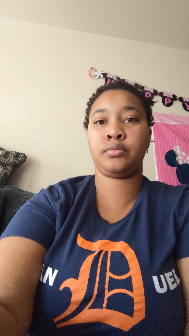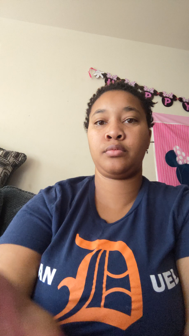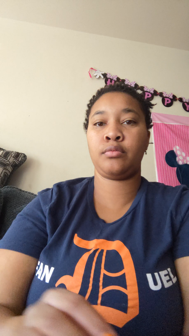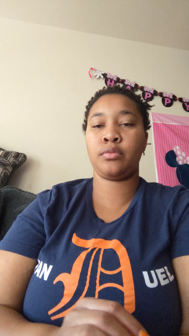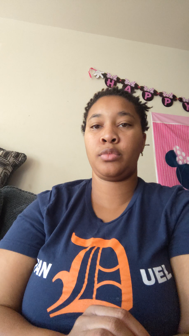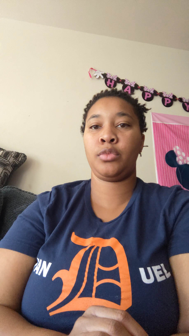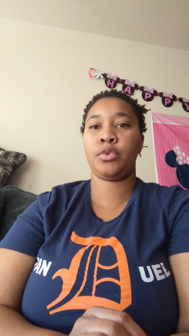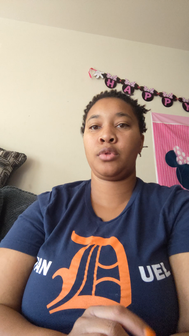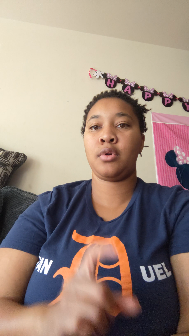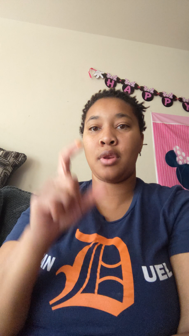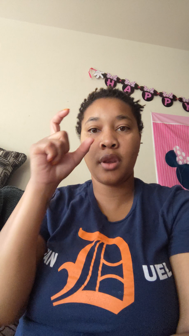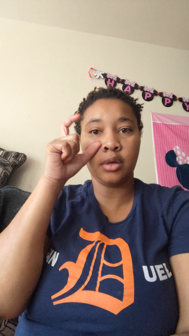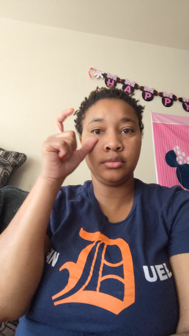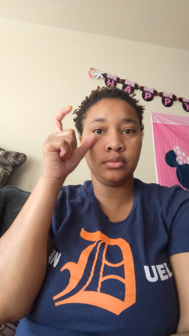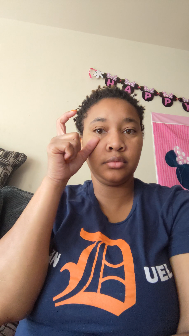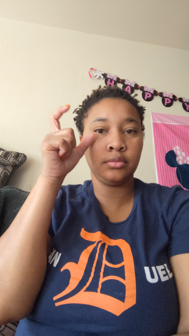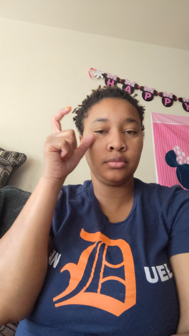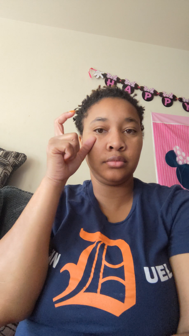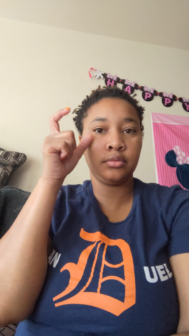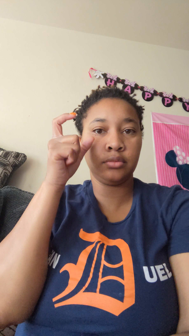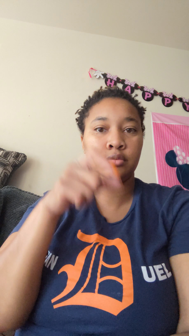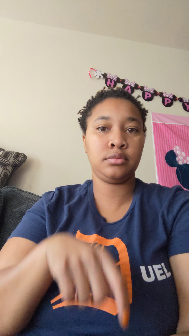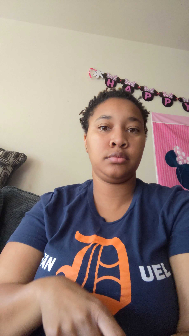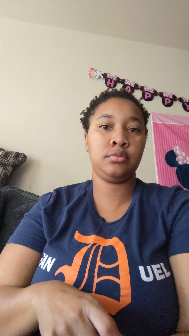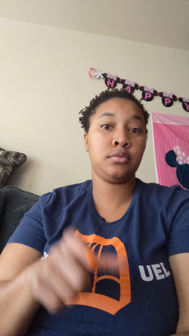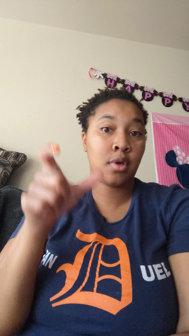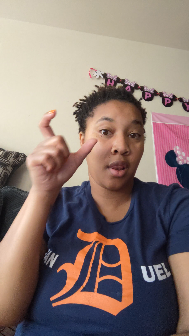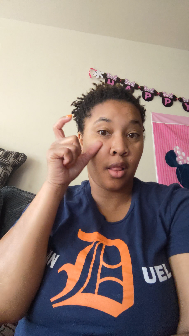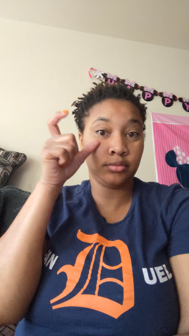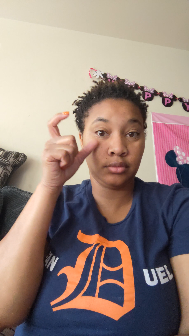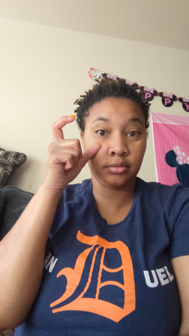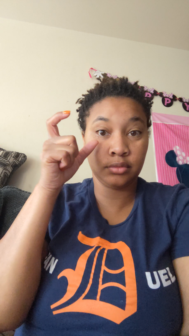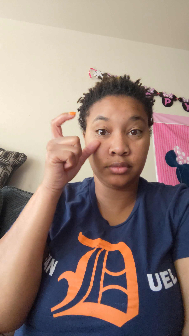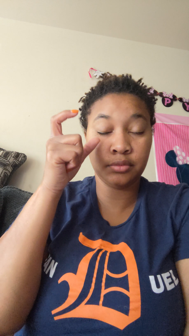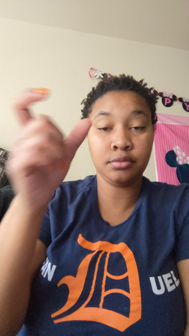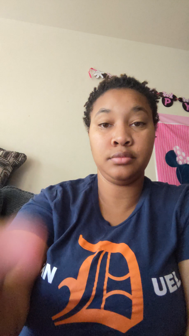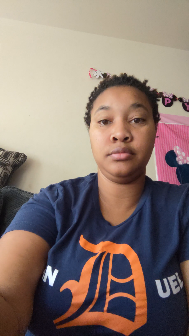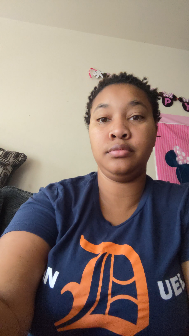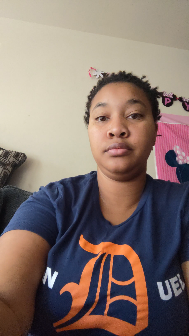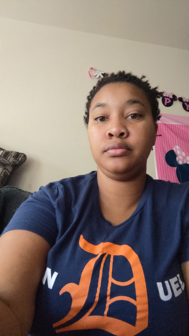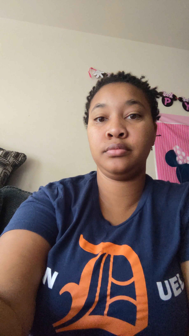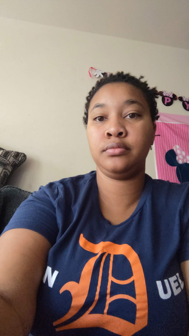glasses